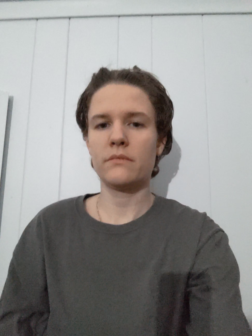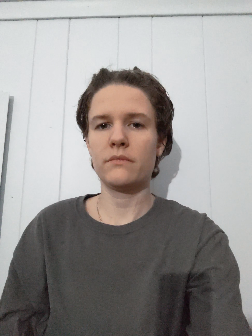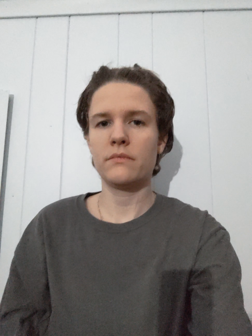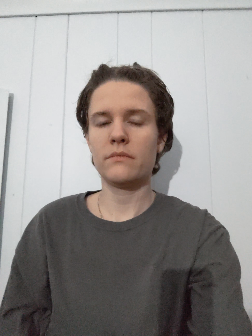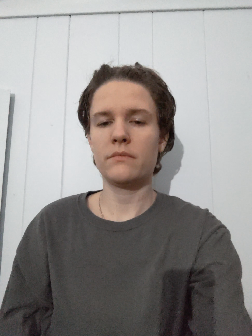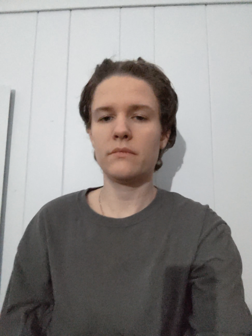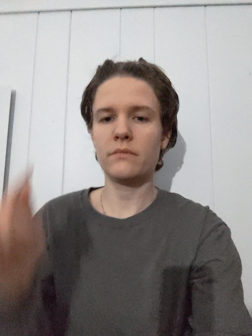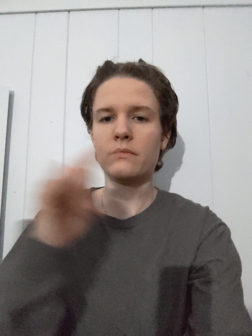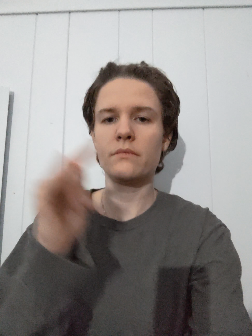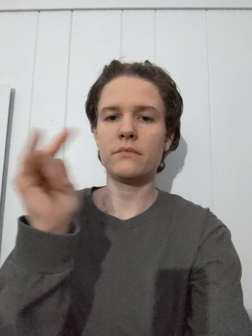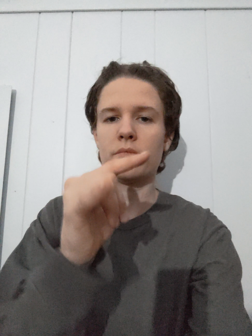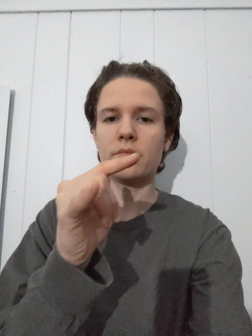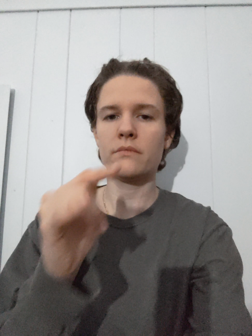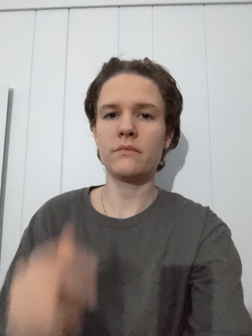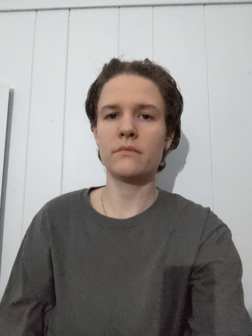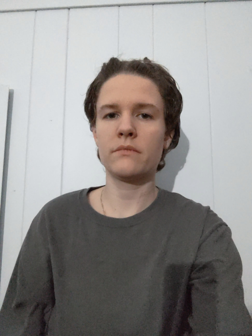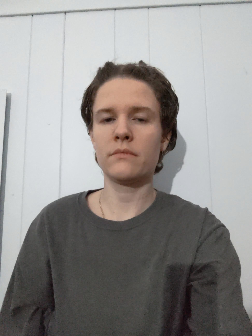airplane